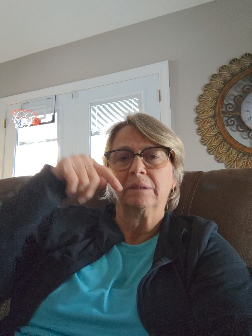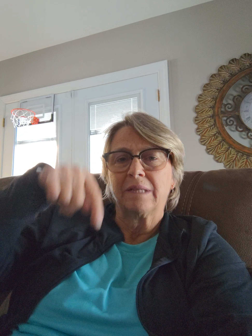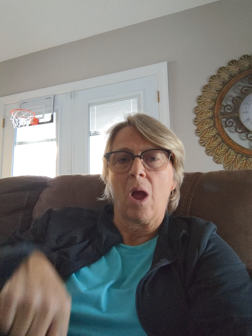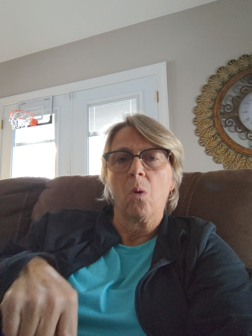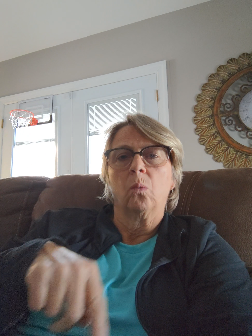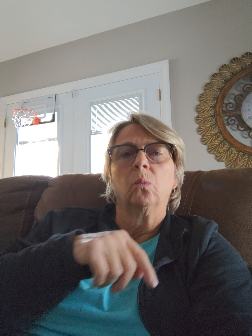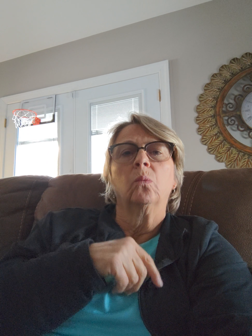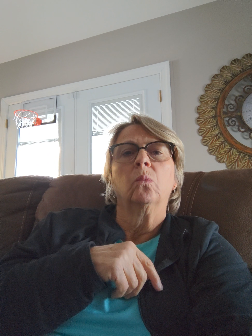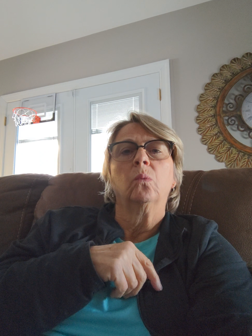down